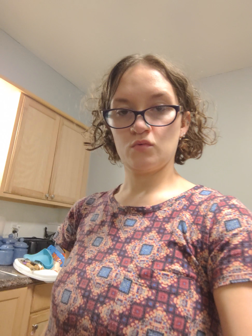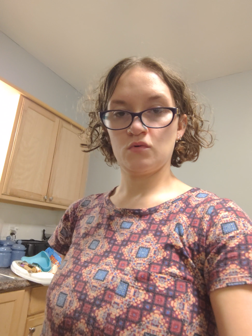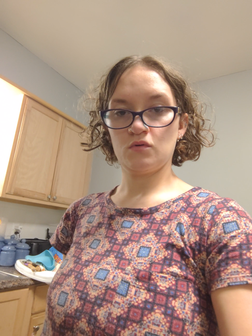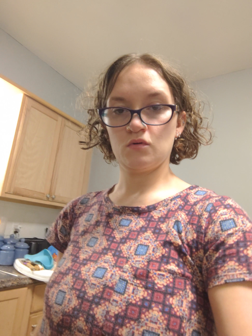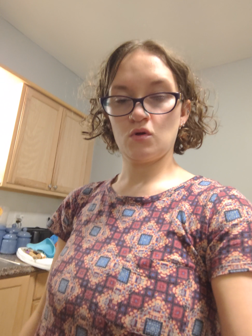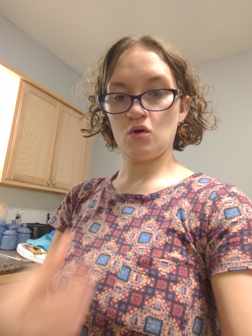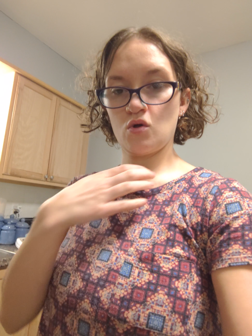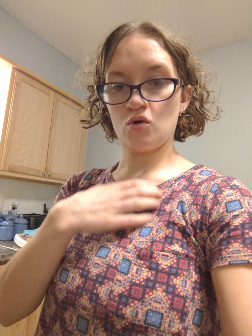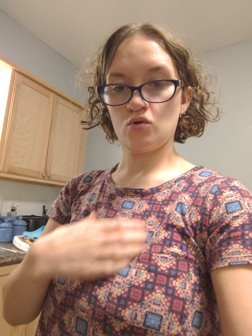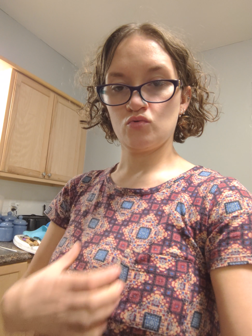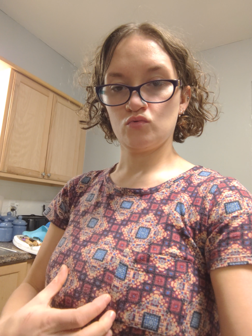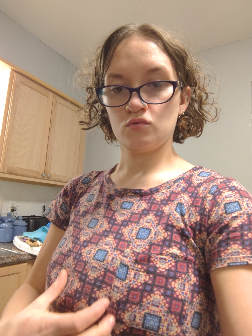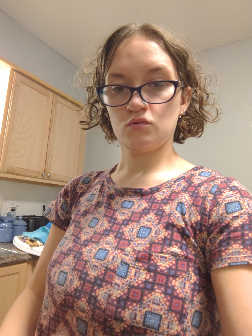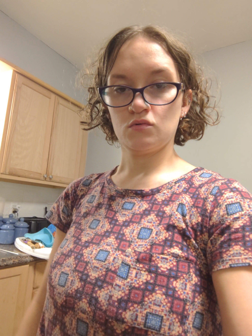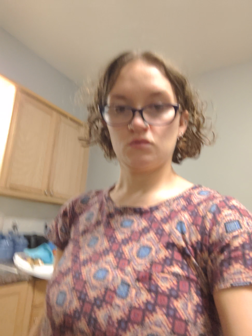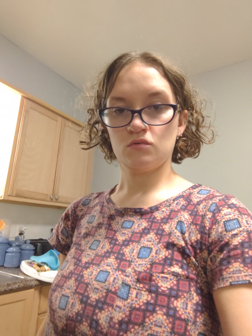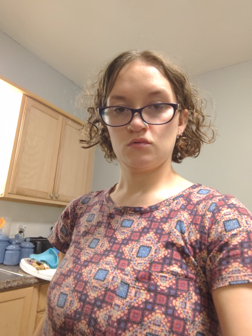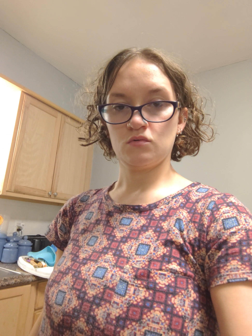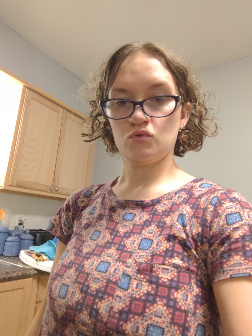hungry